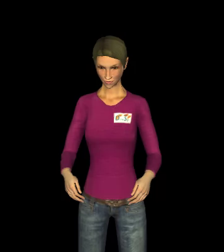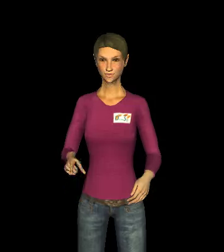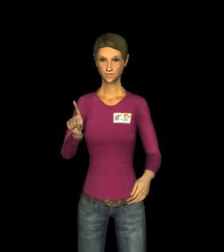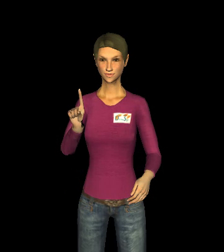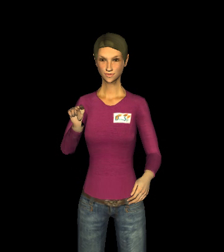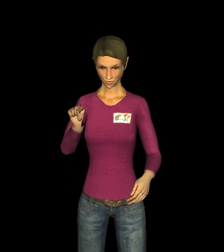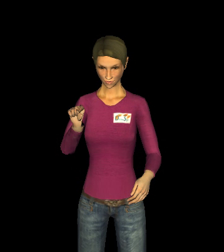20